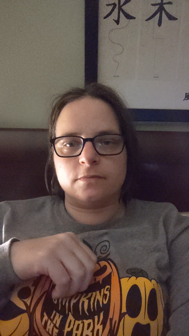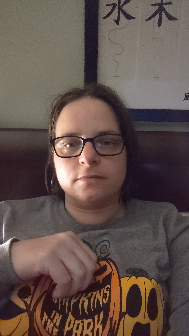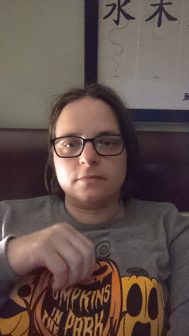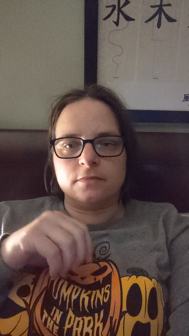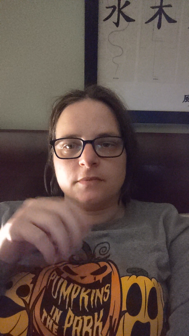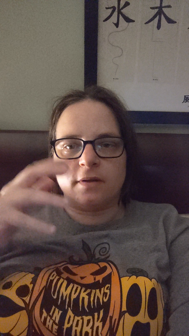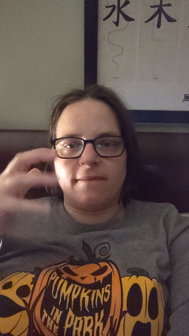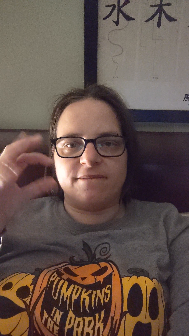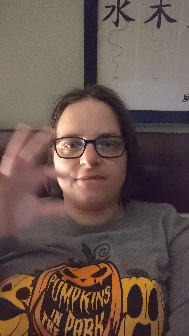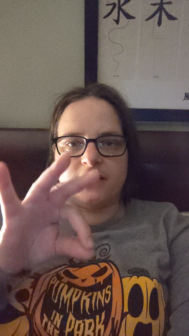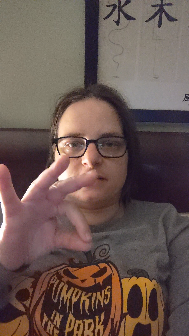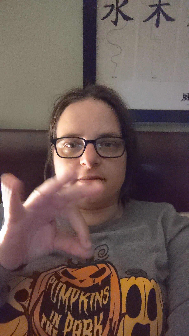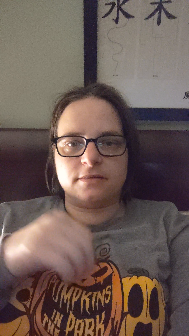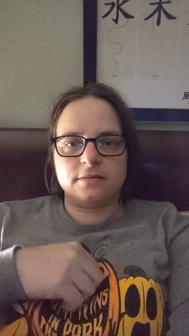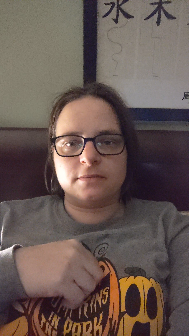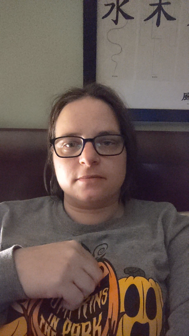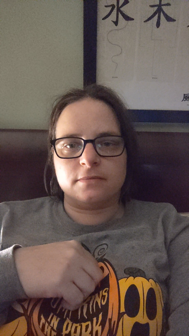fit